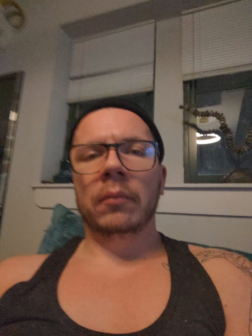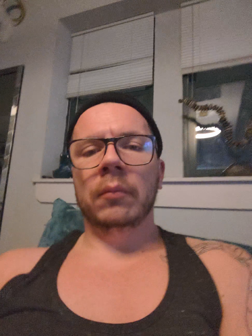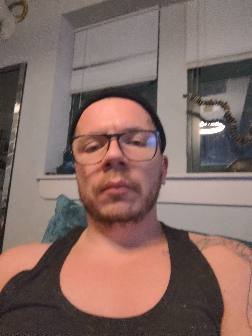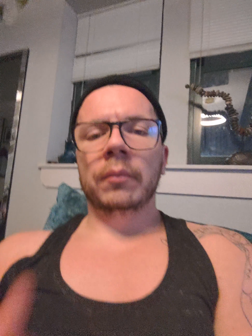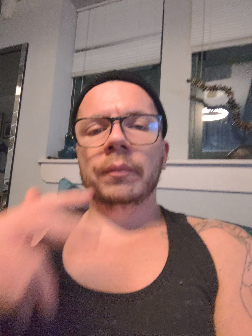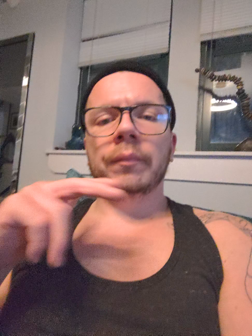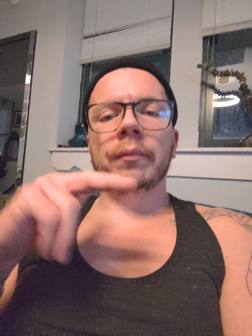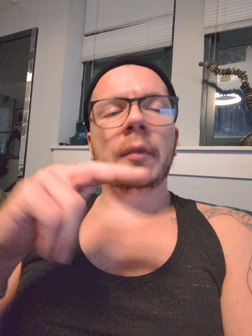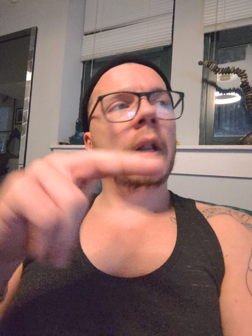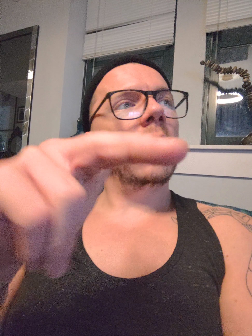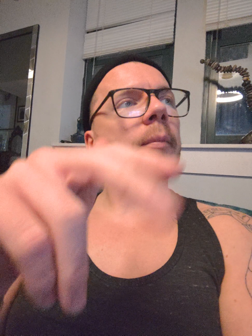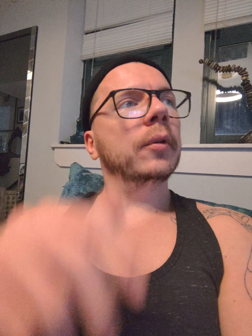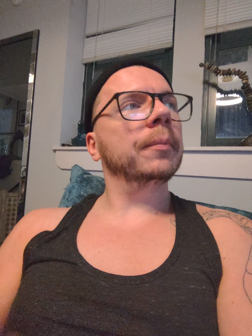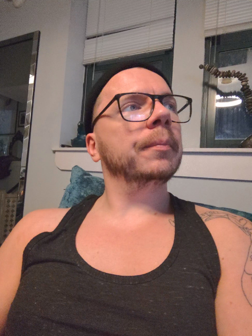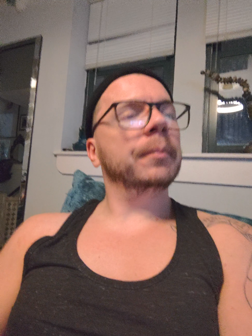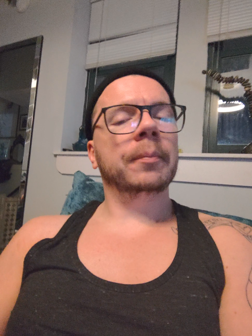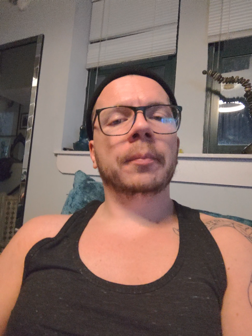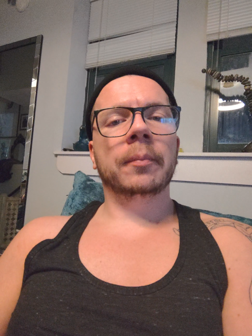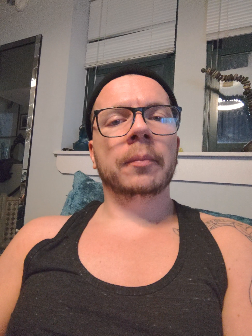helicopter